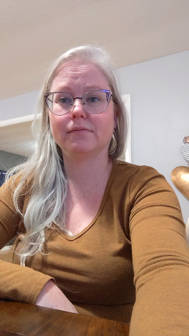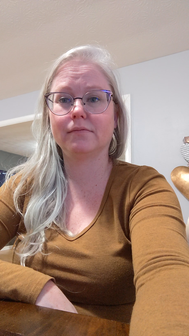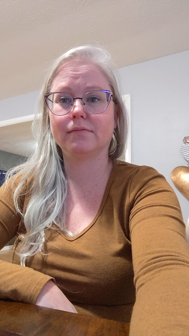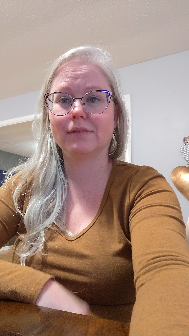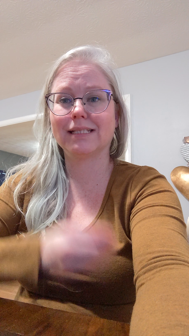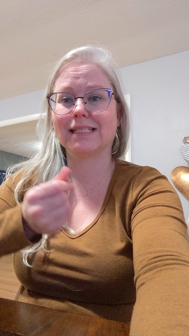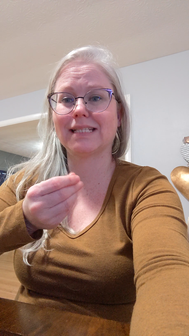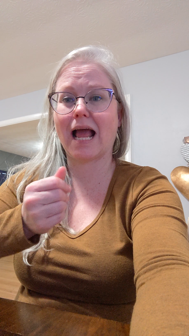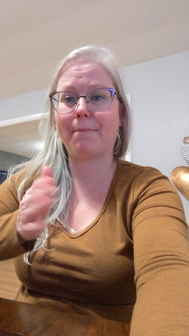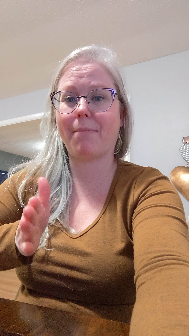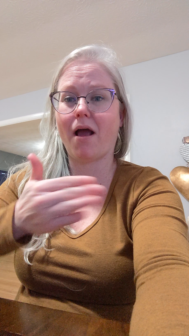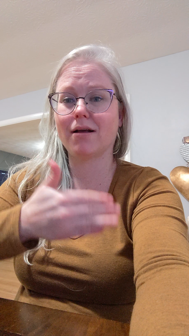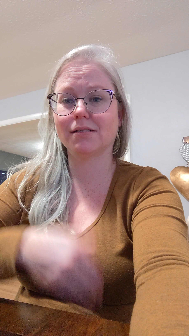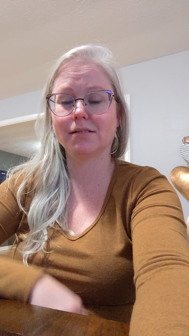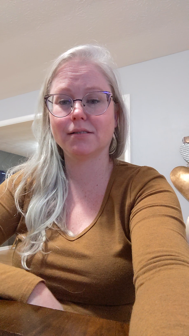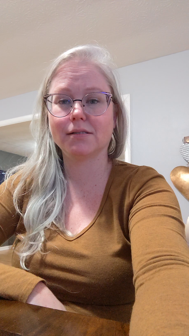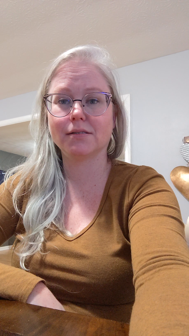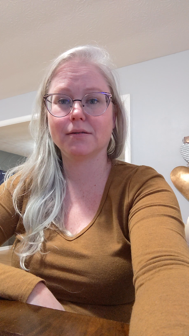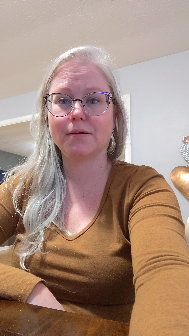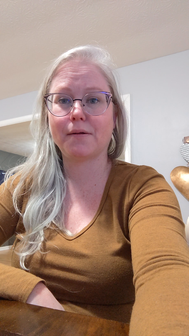sandbox